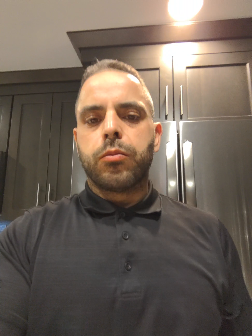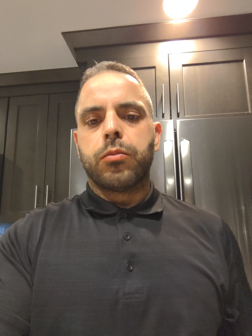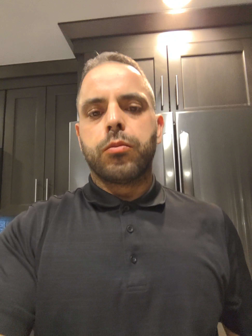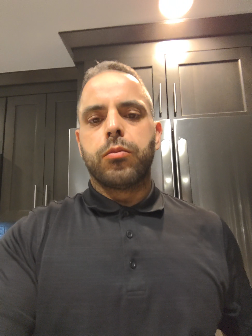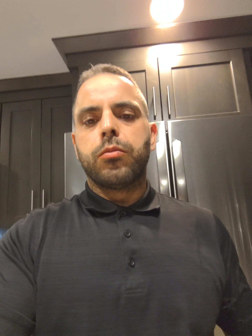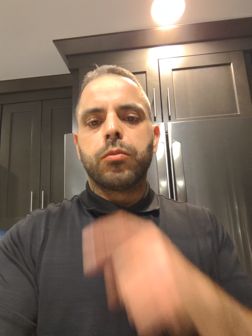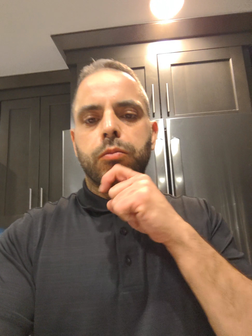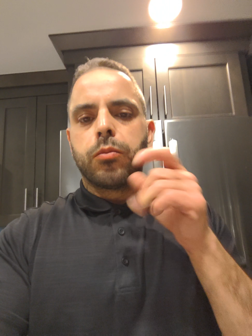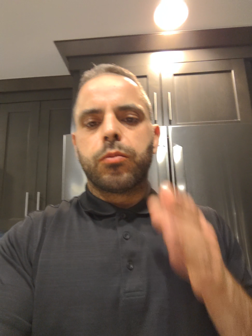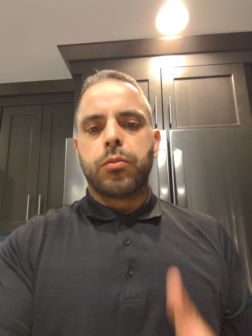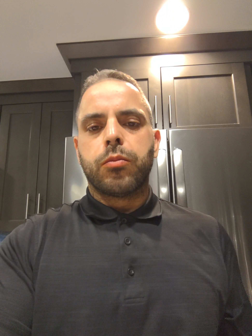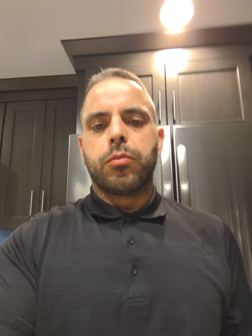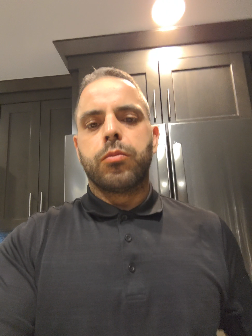dryer